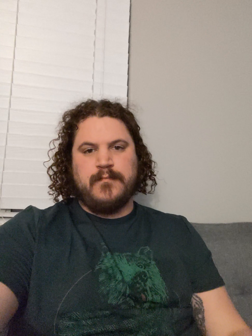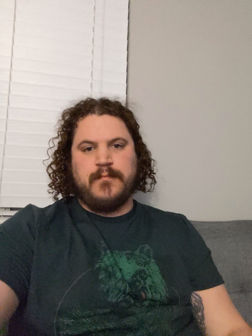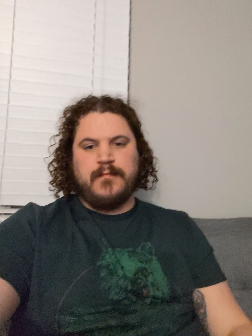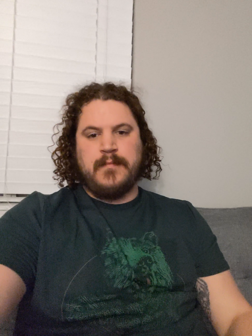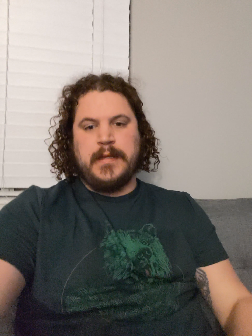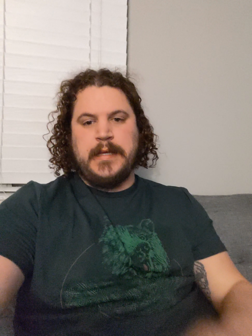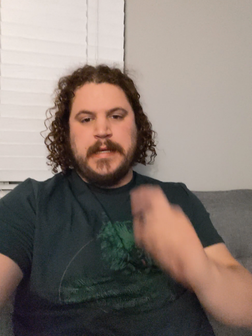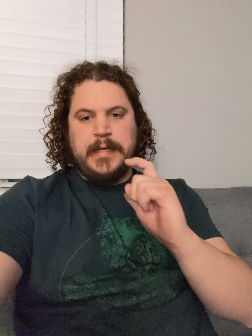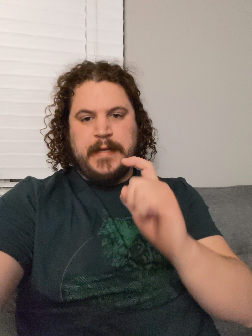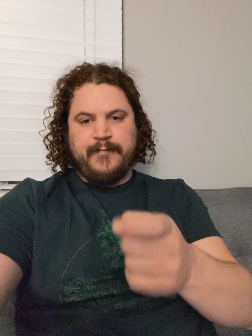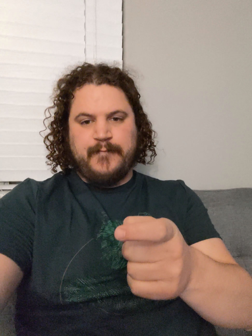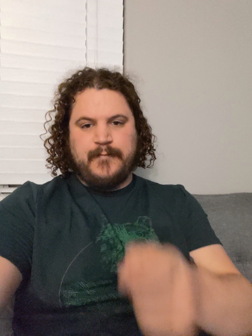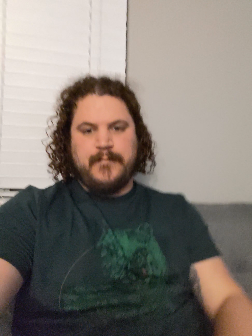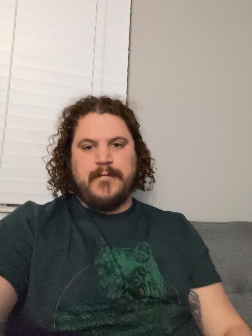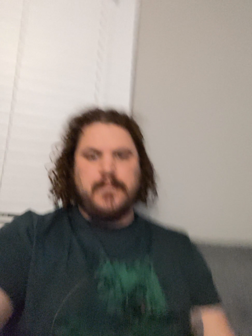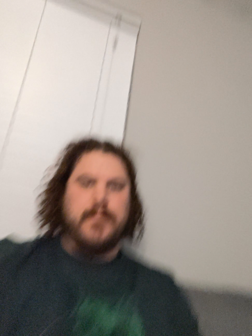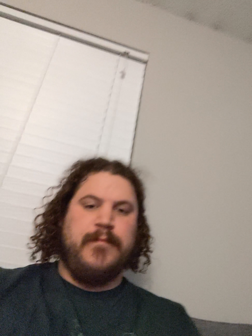give